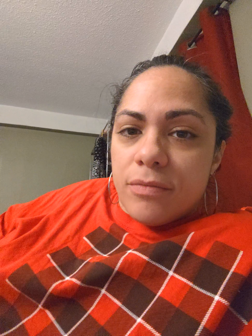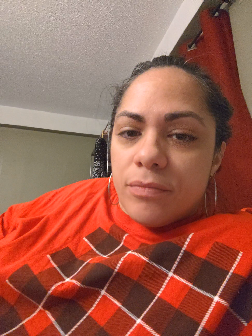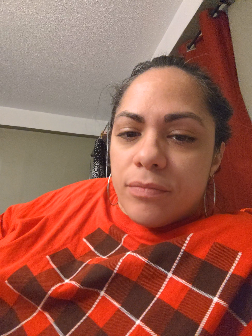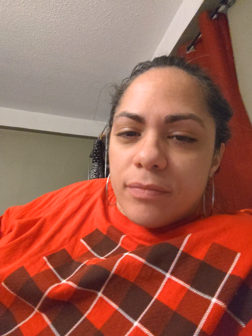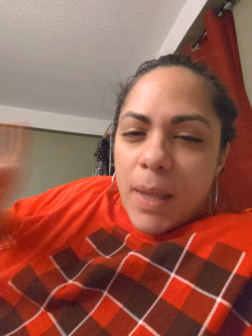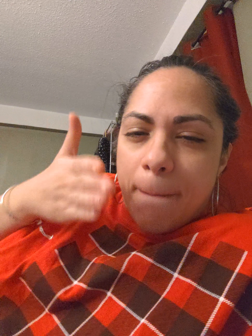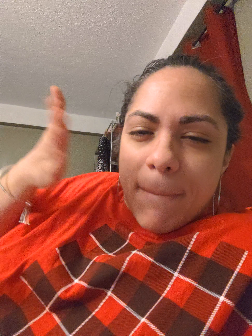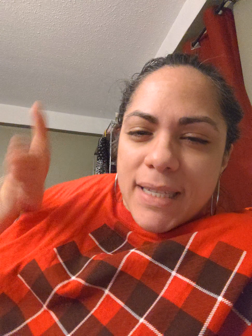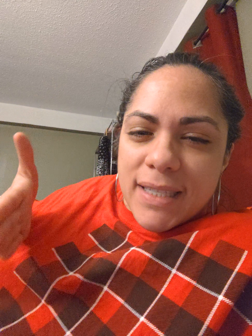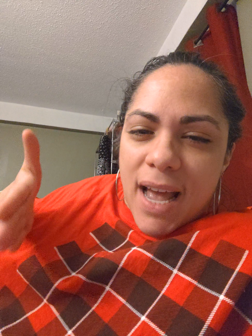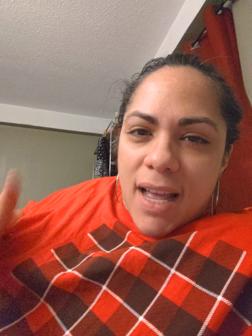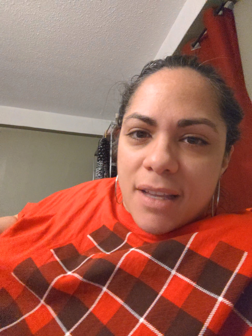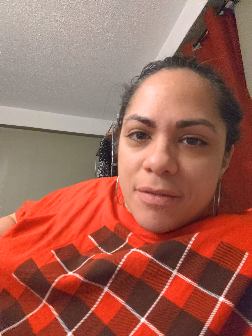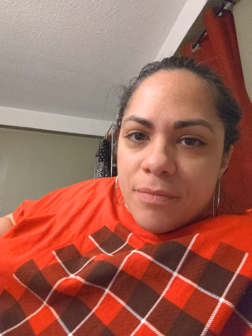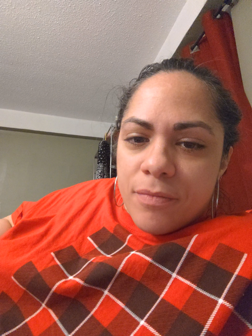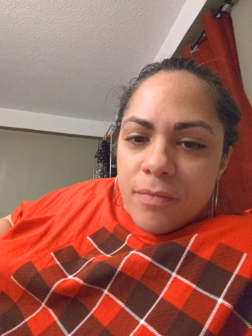beside